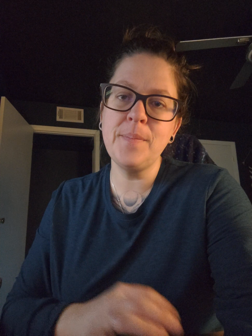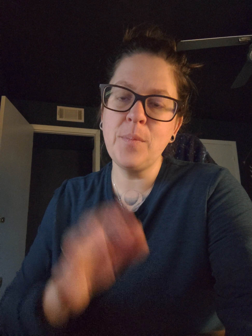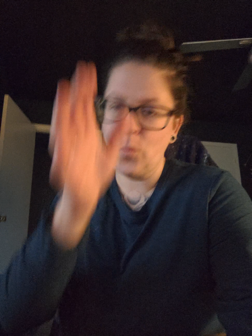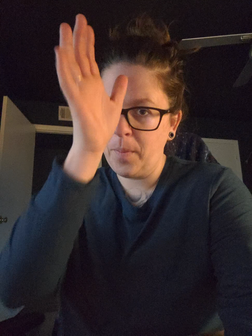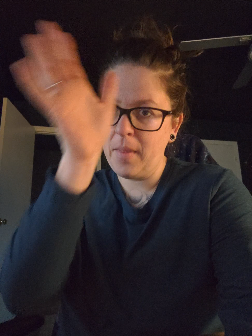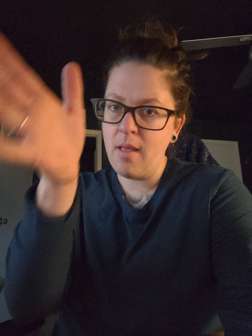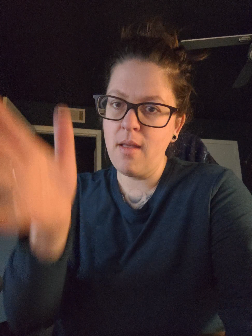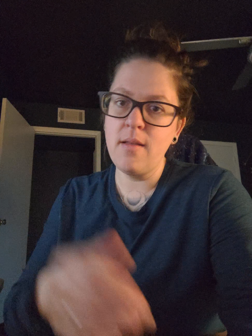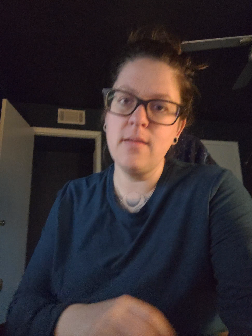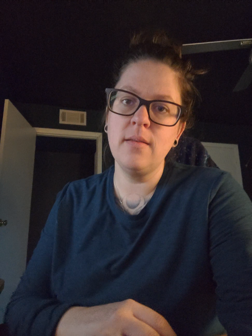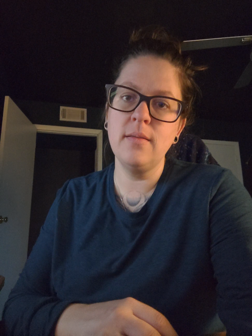grandpa